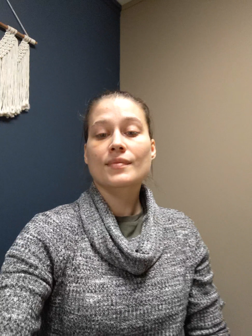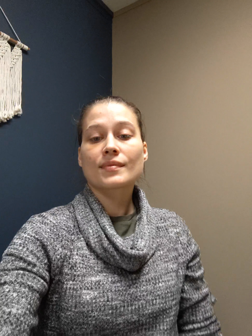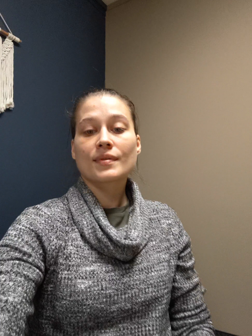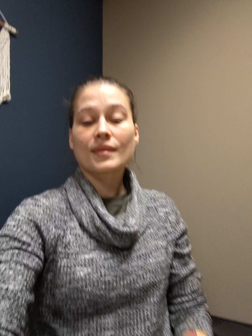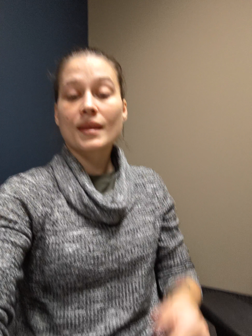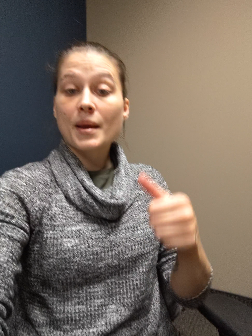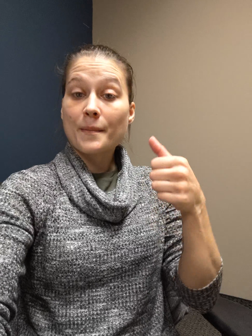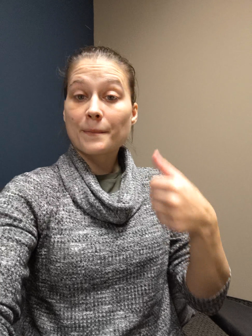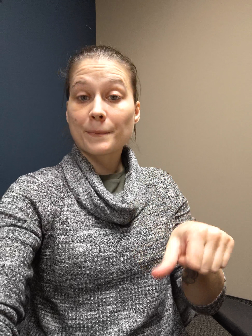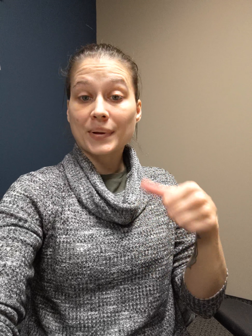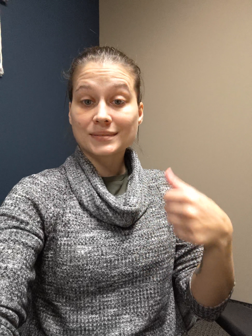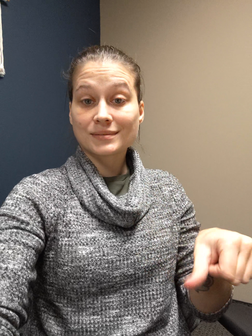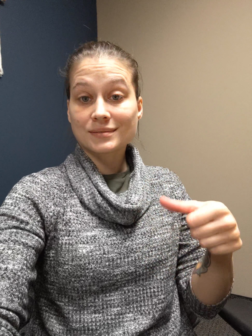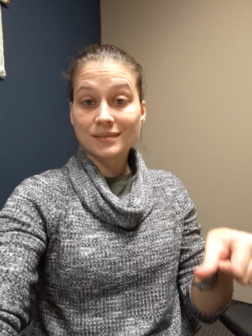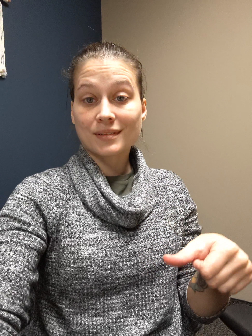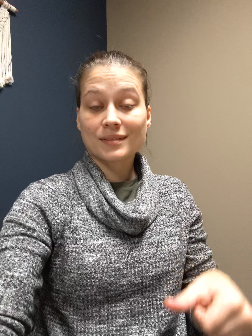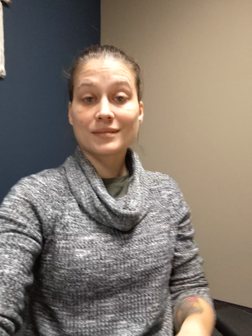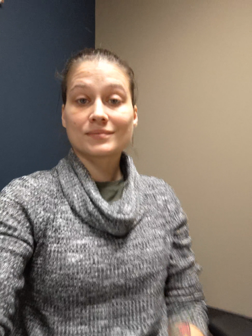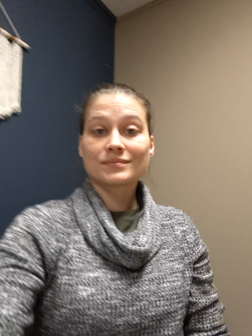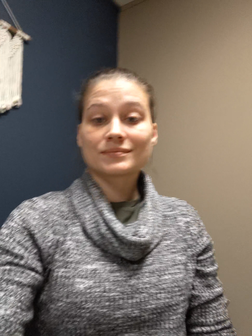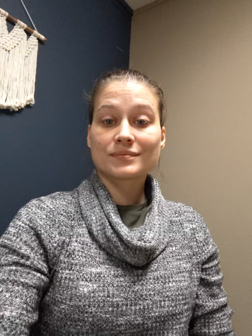puzzle